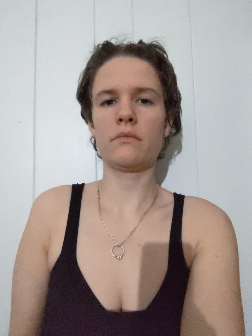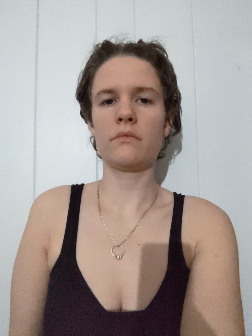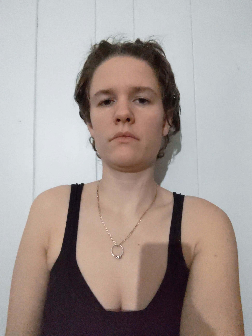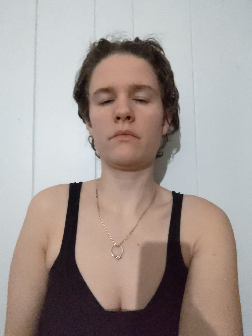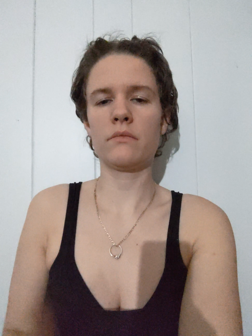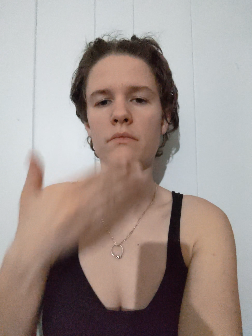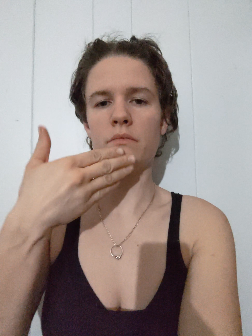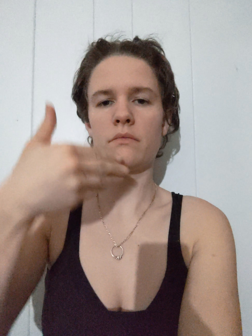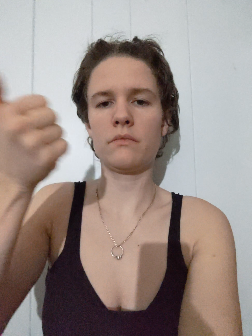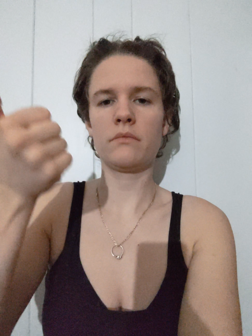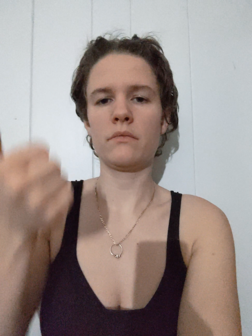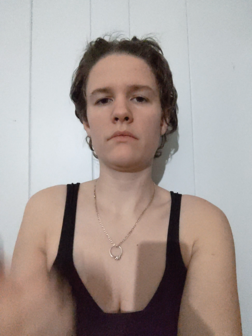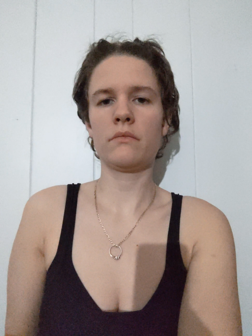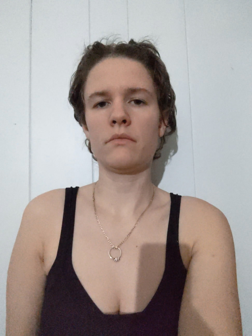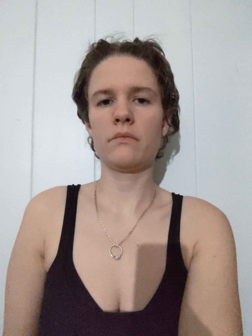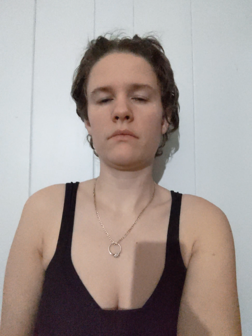better